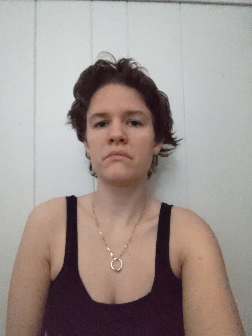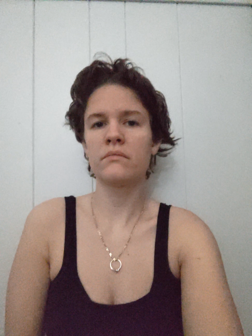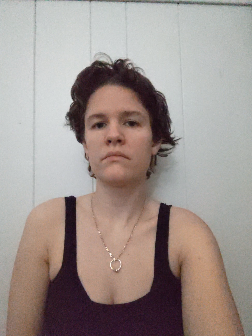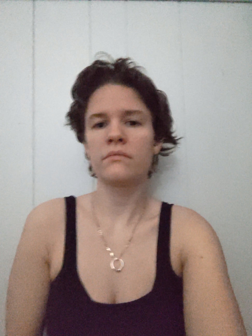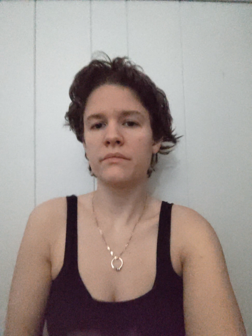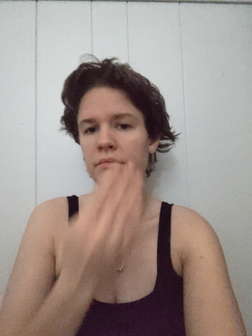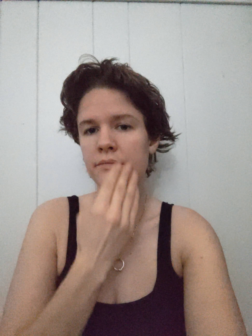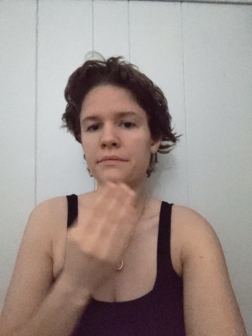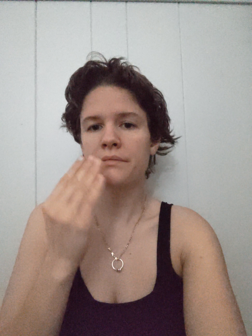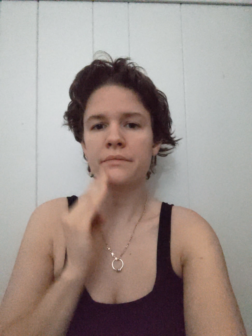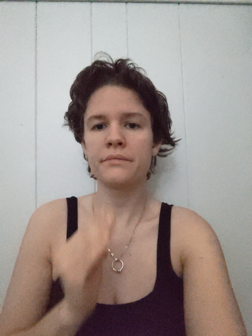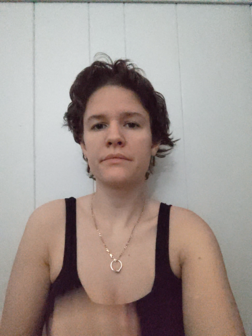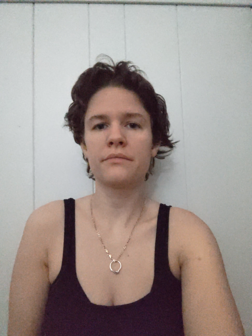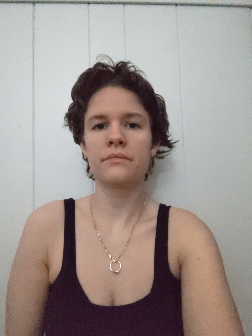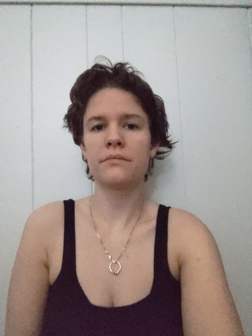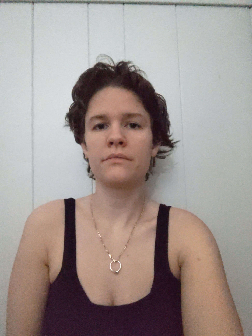napkin